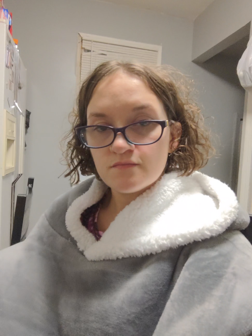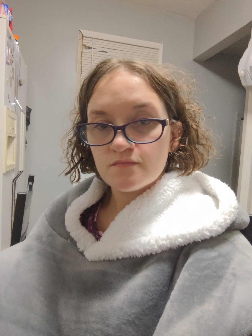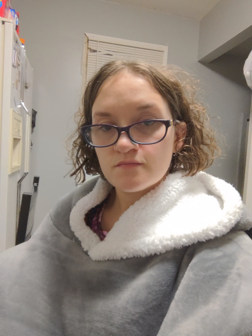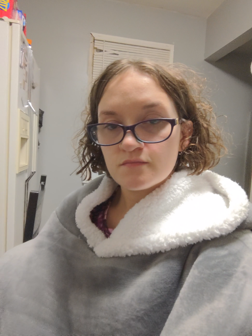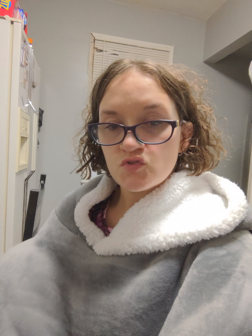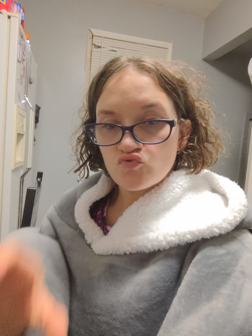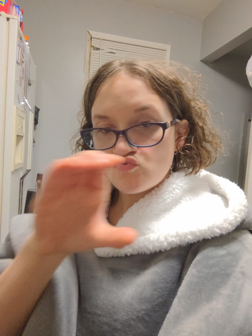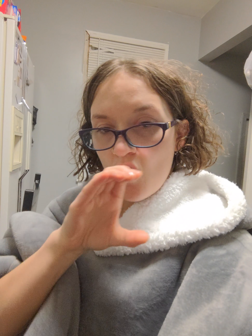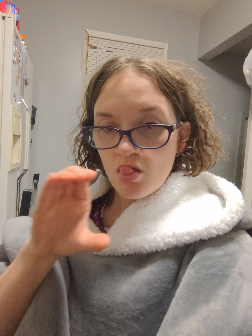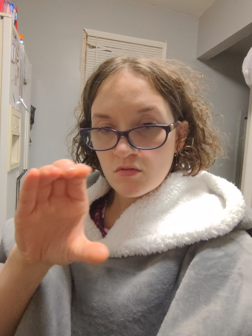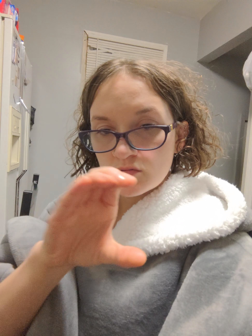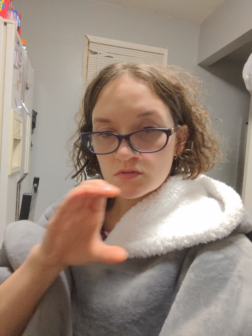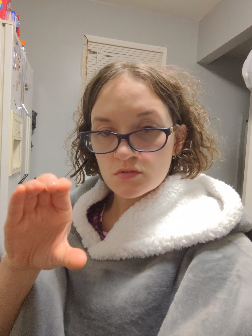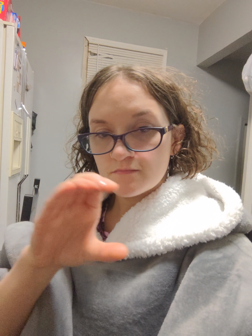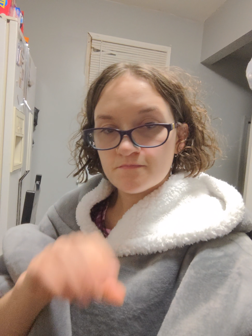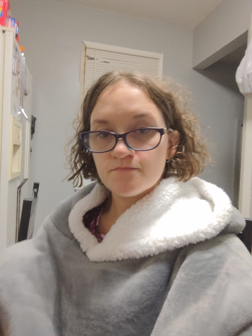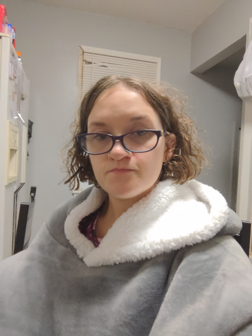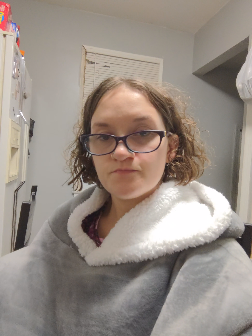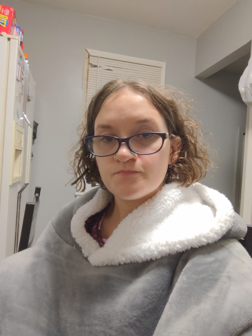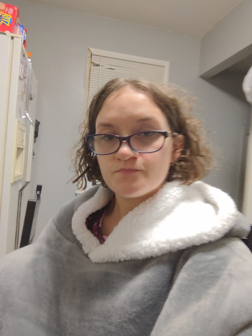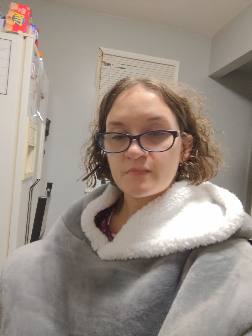chocolate